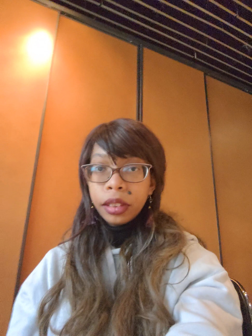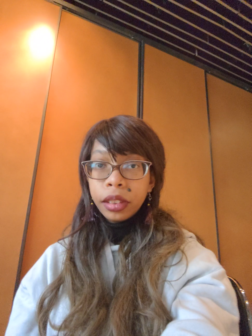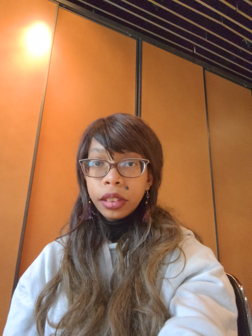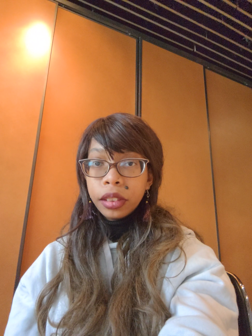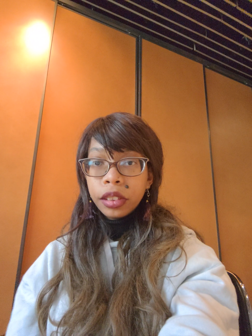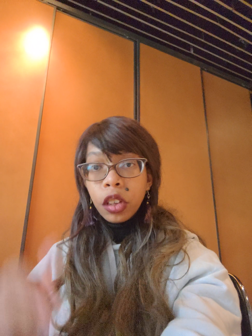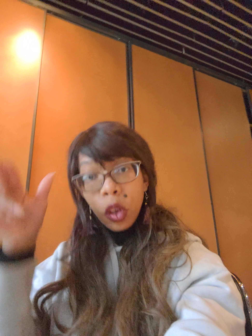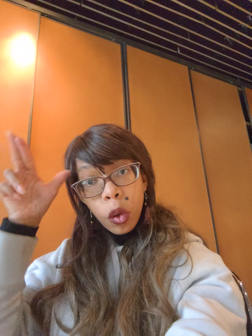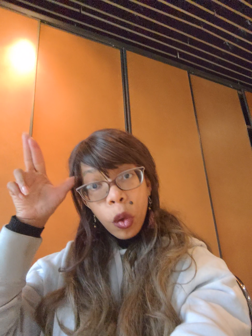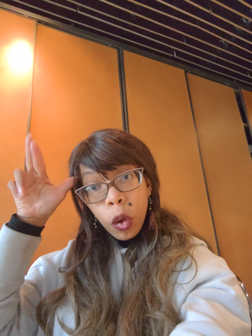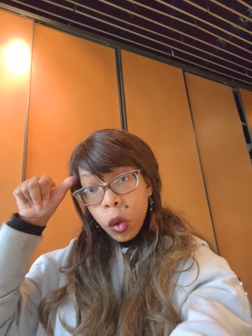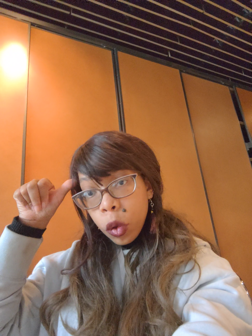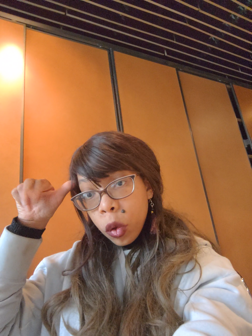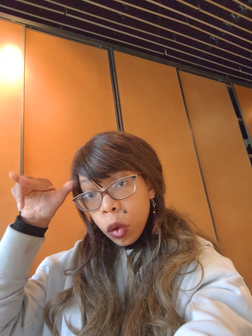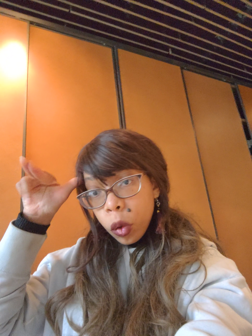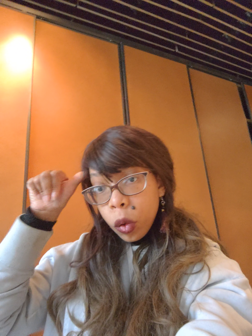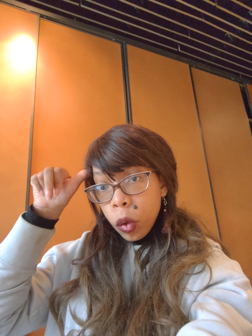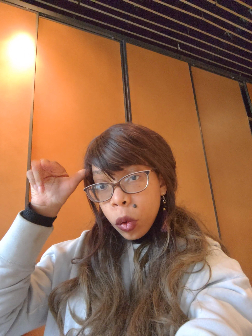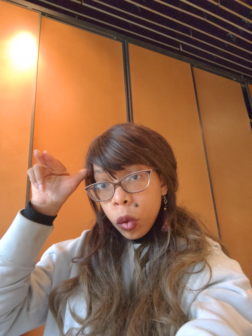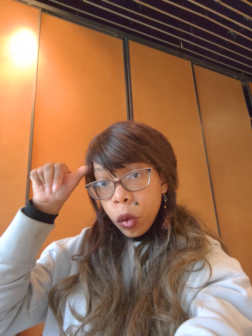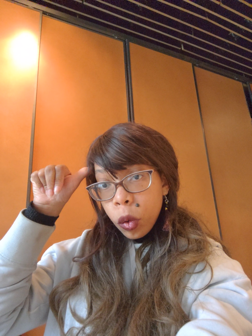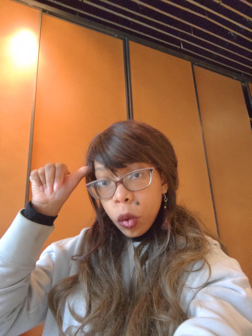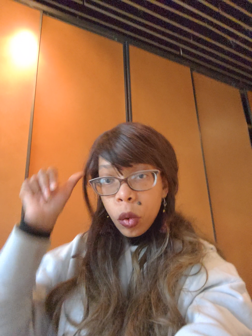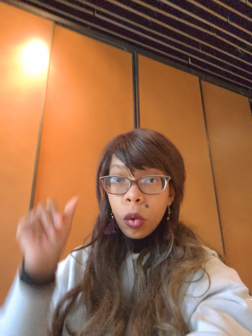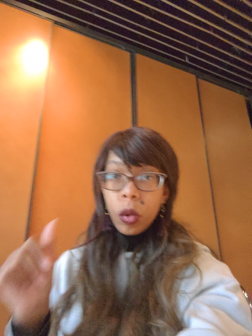horse